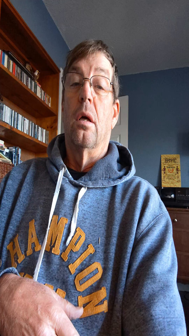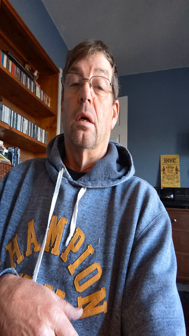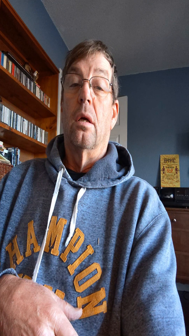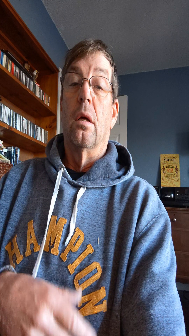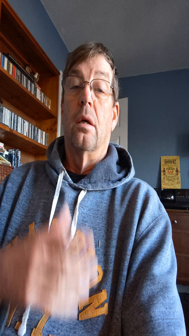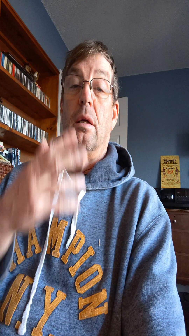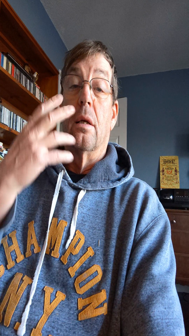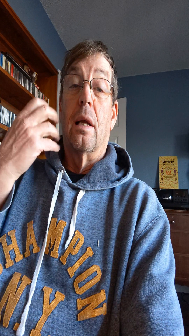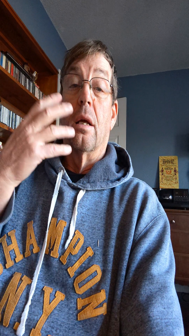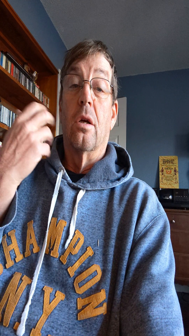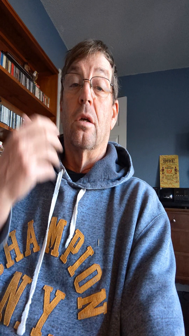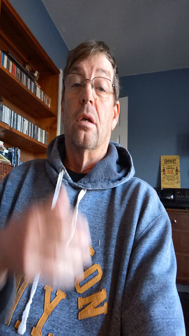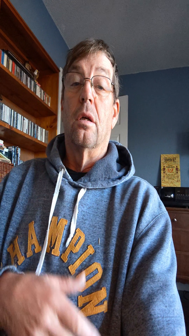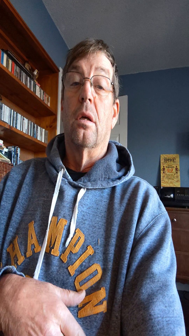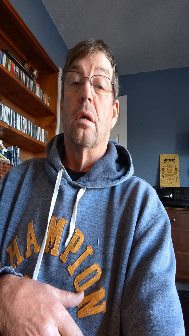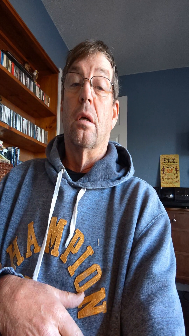tiger